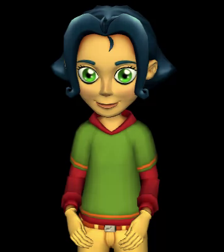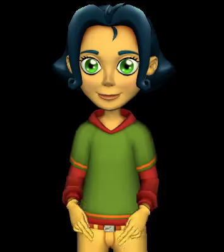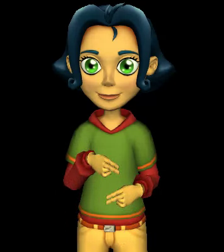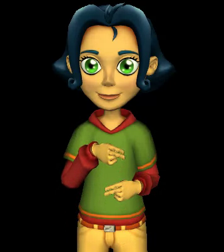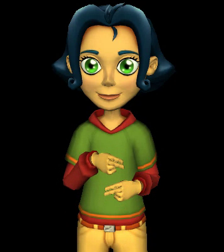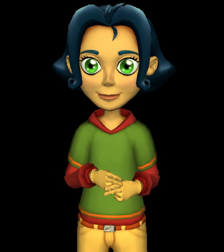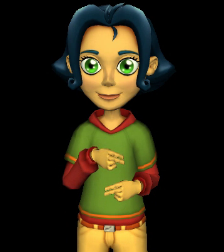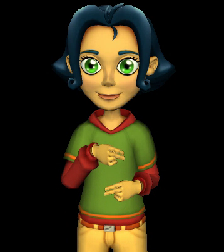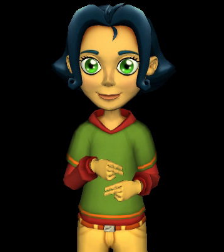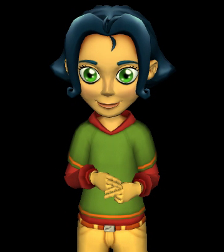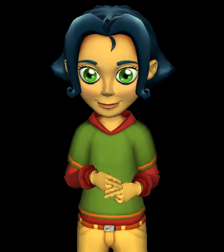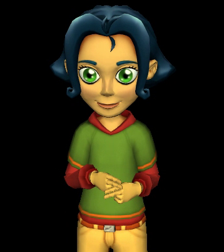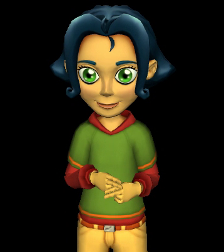لقب